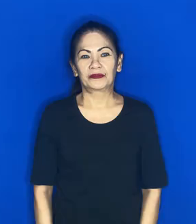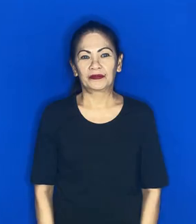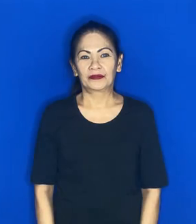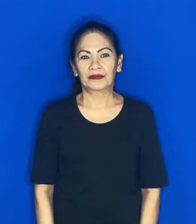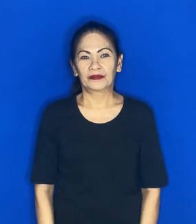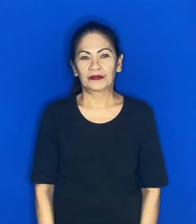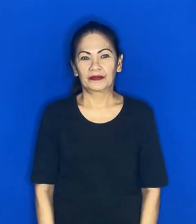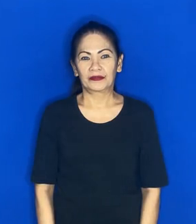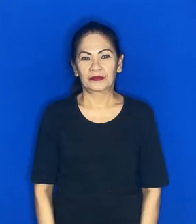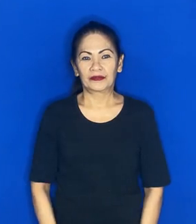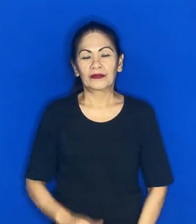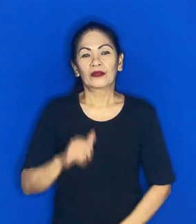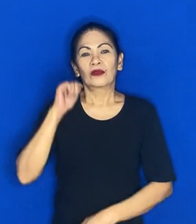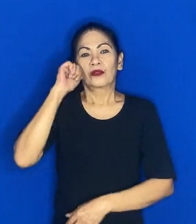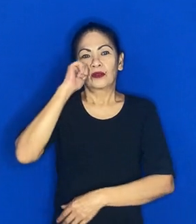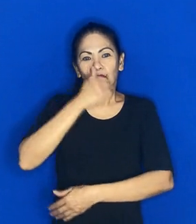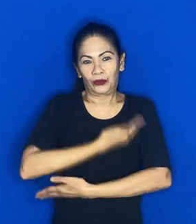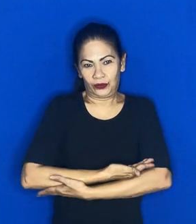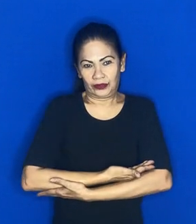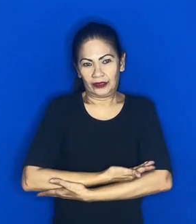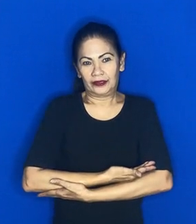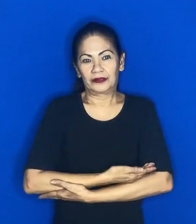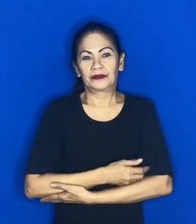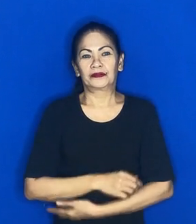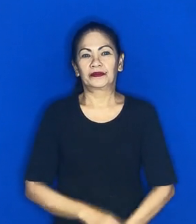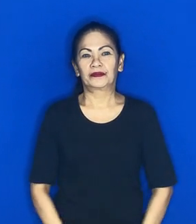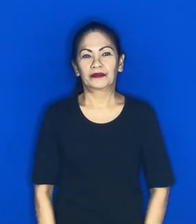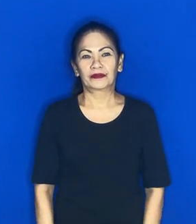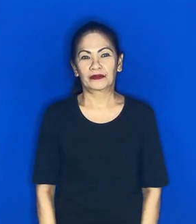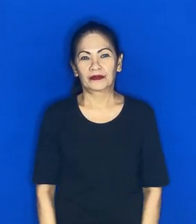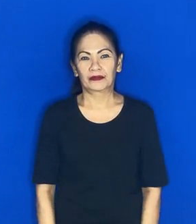daughter